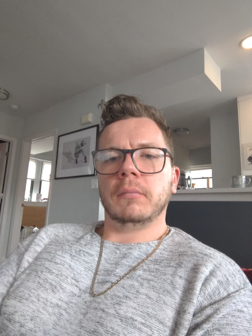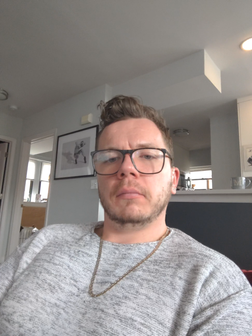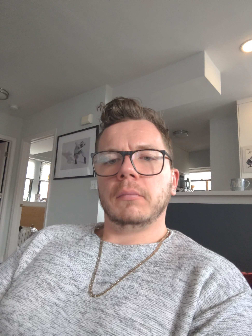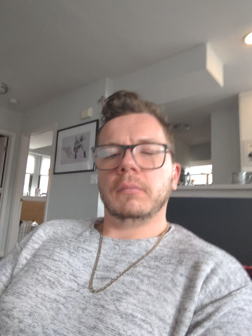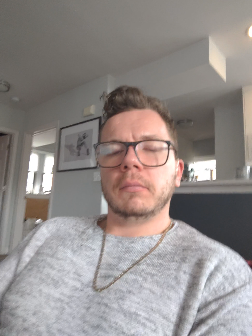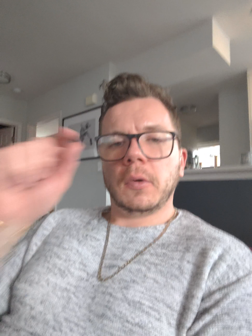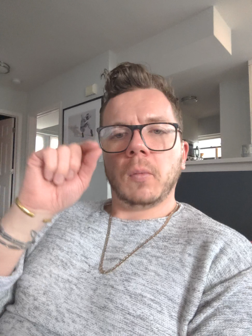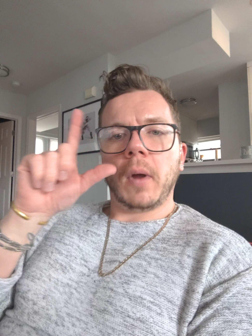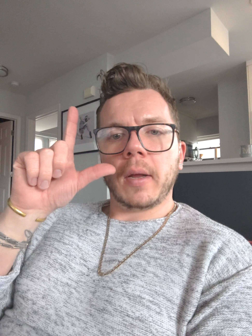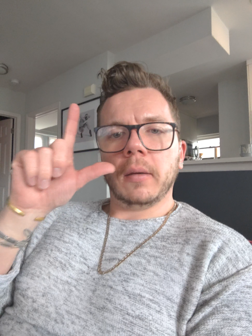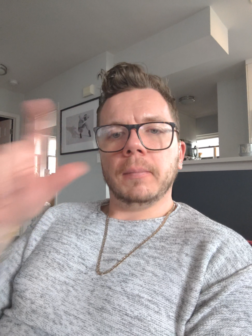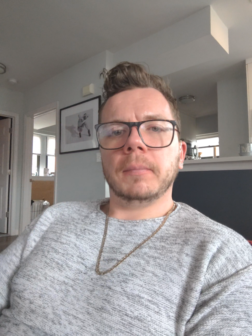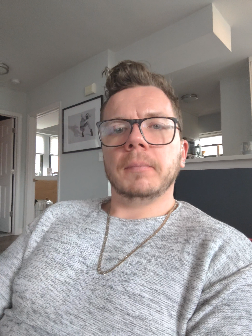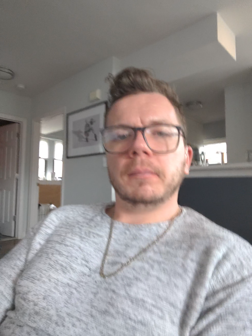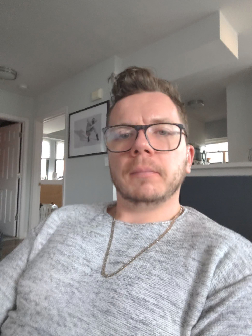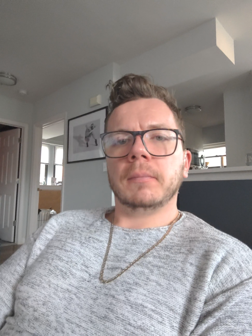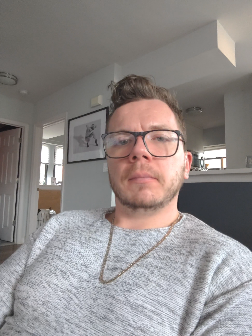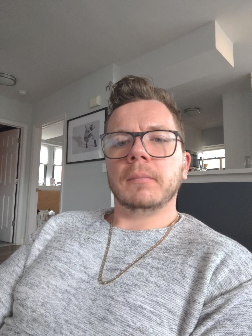wake